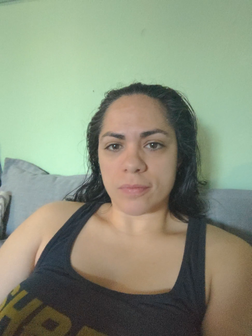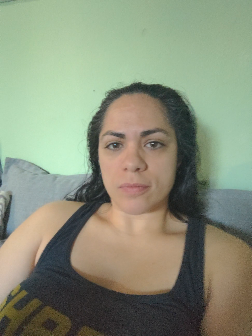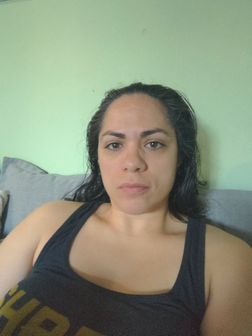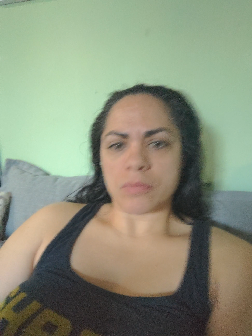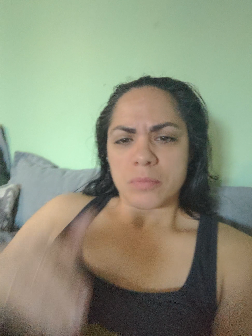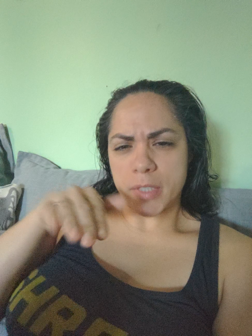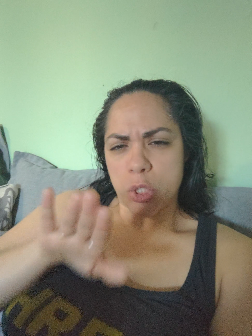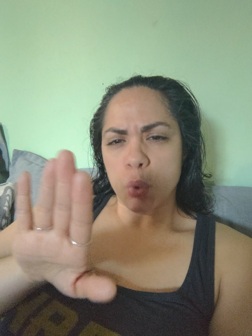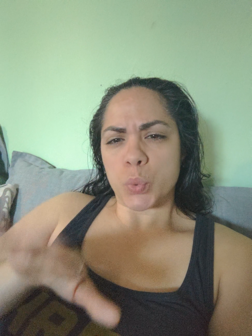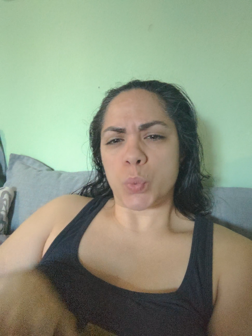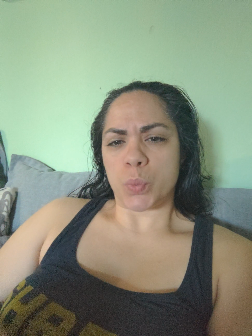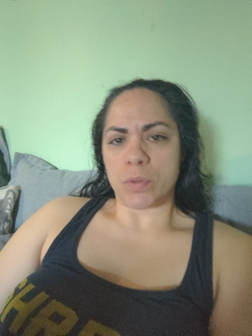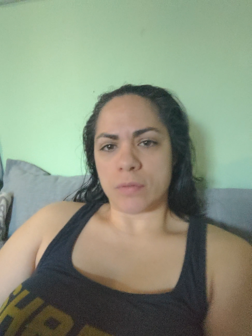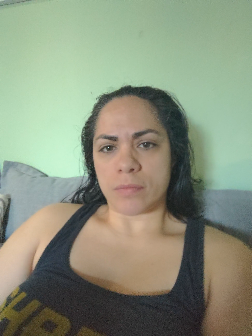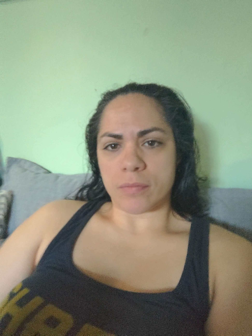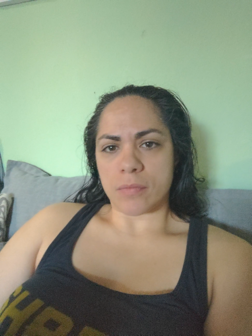into